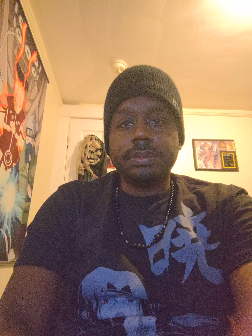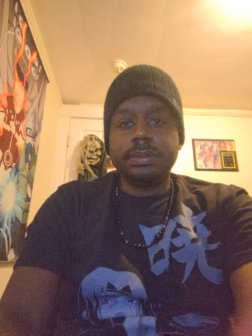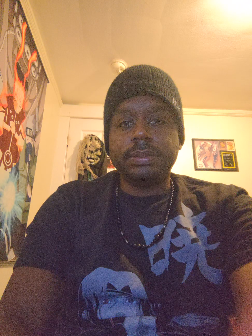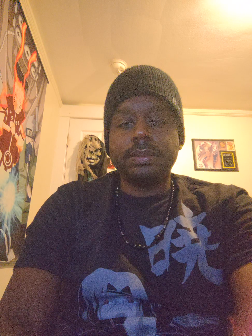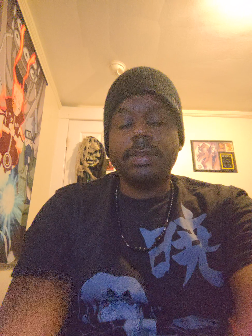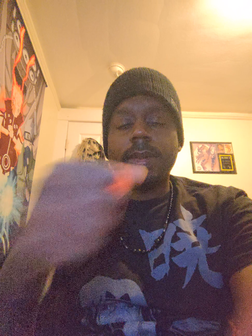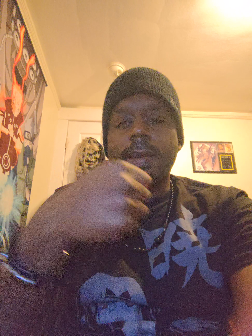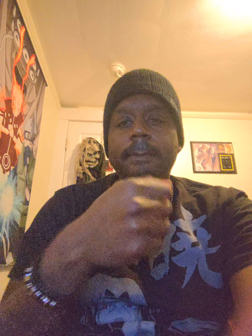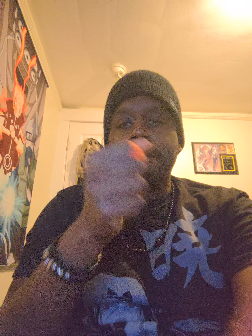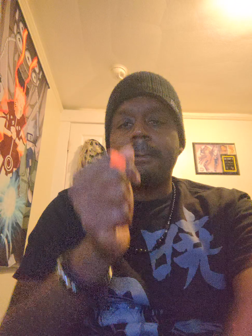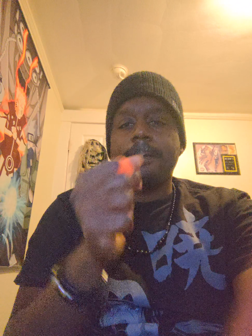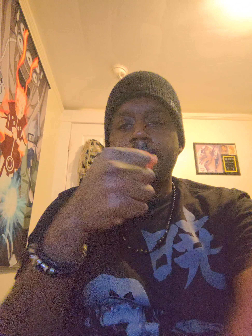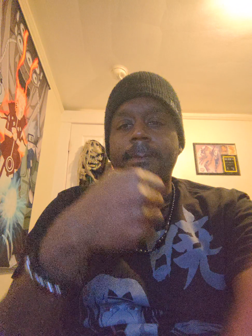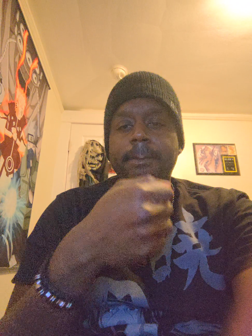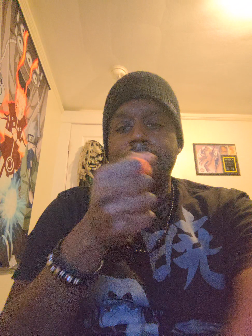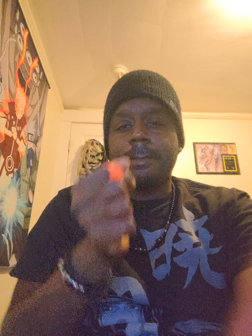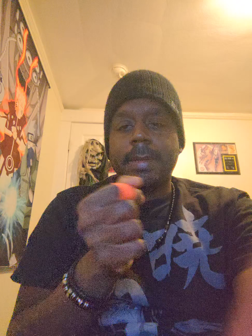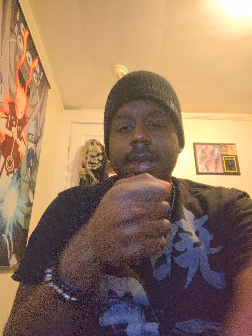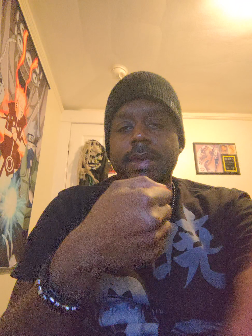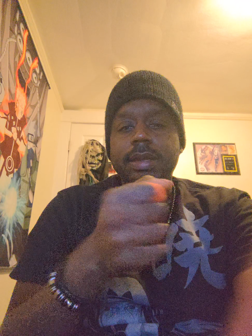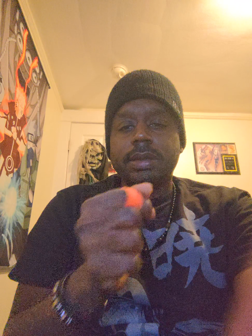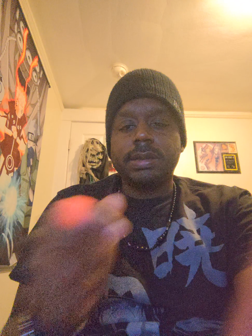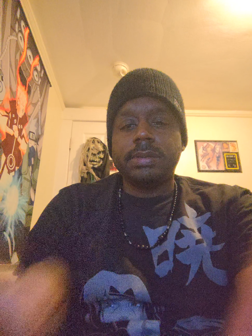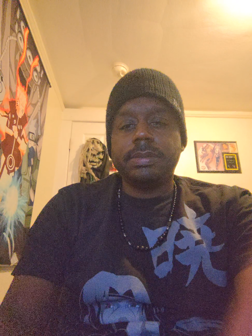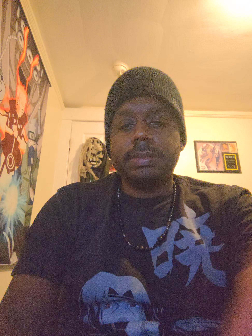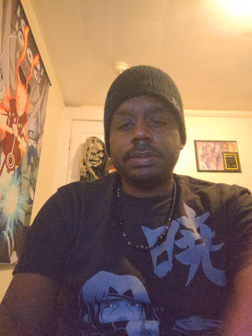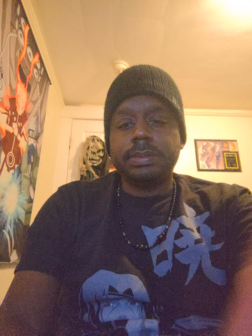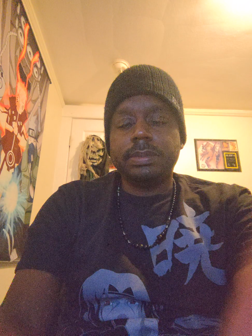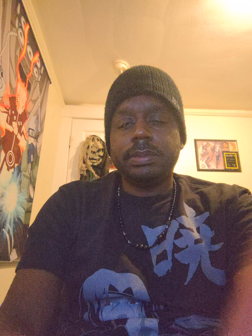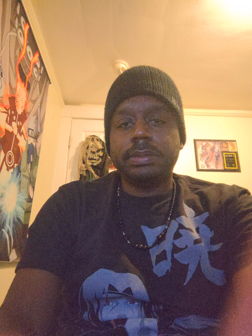make